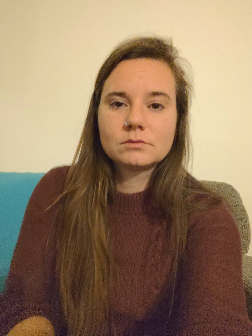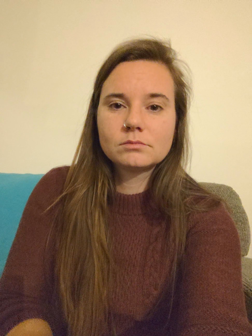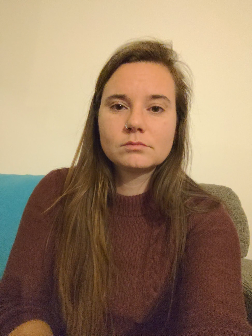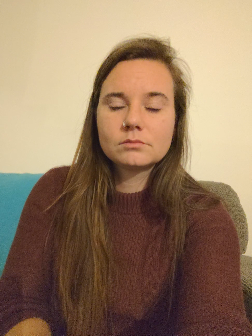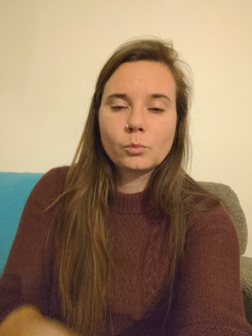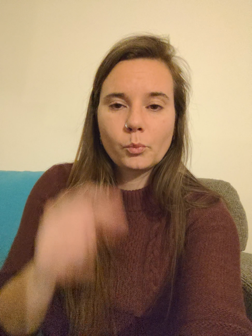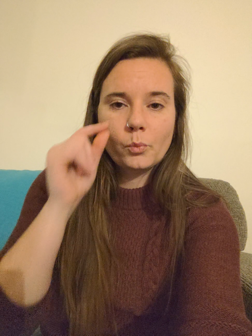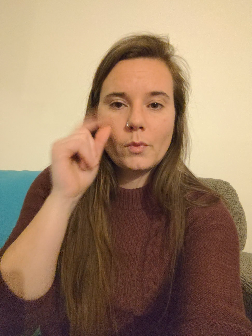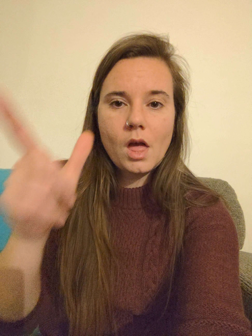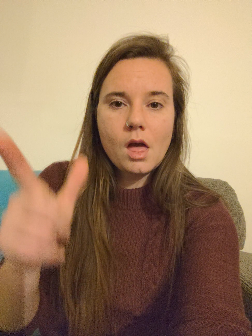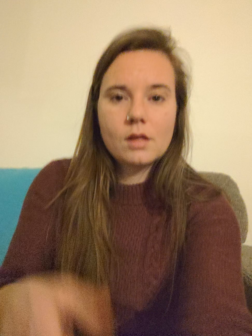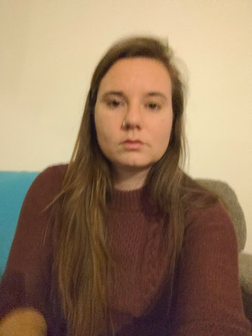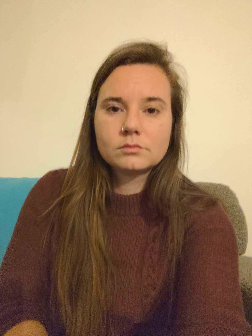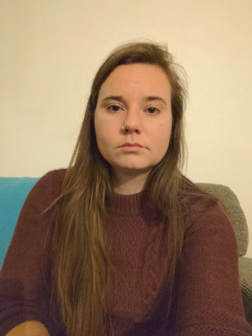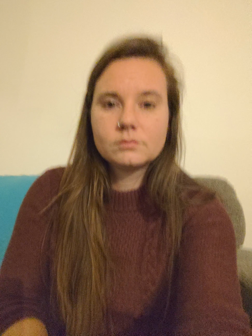wake